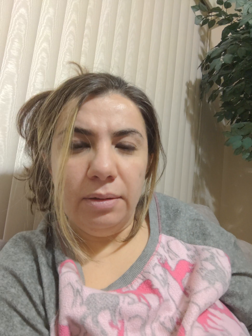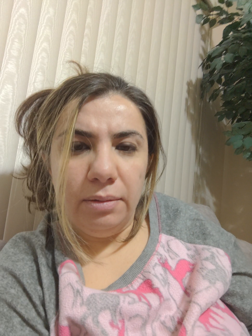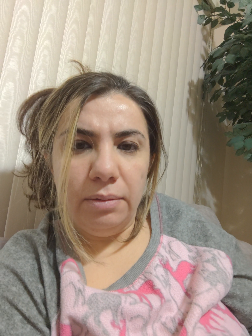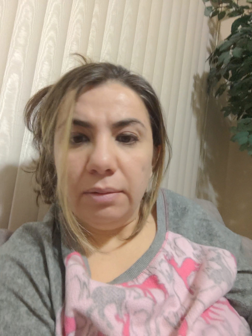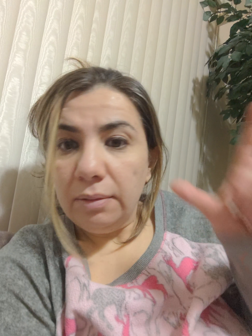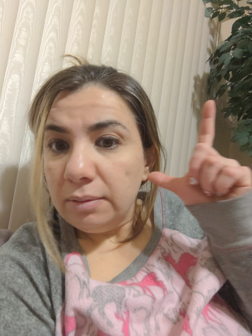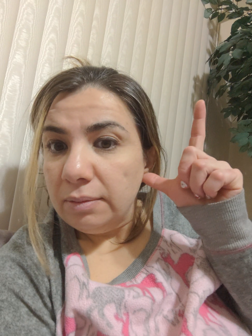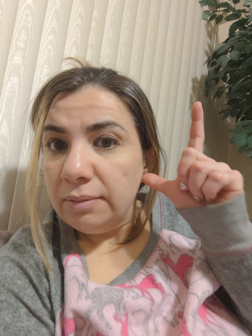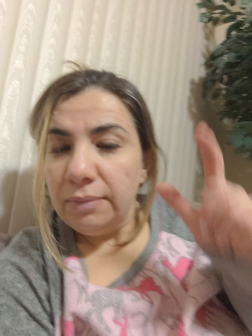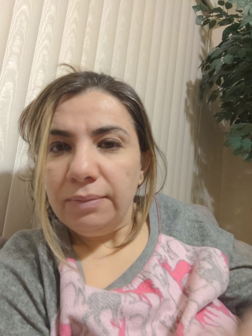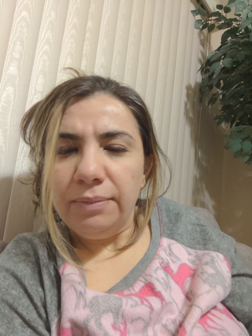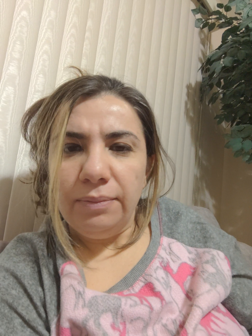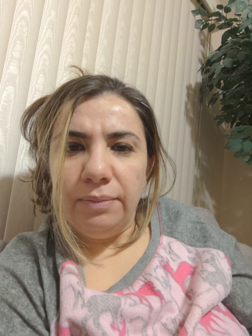listen